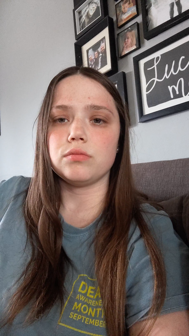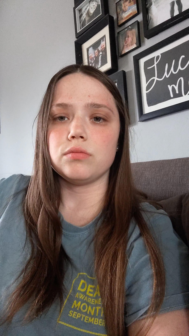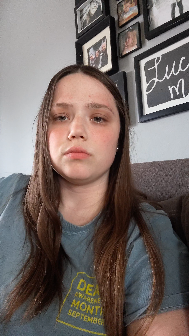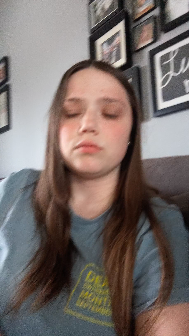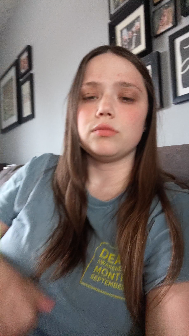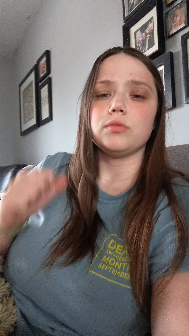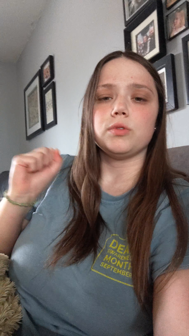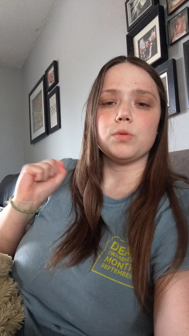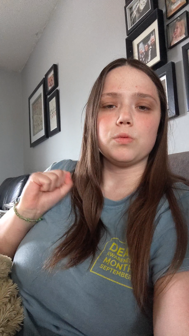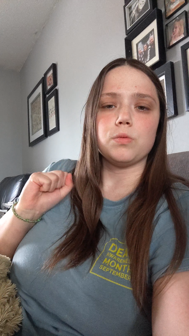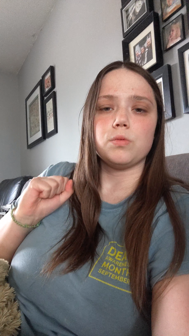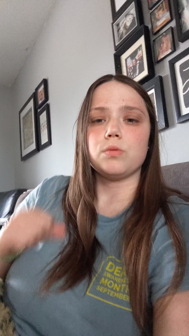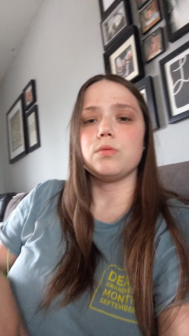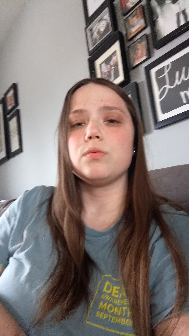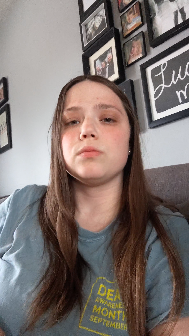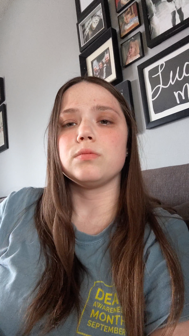cold